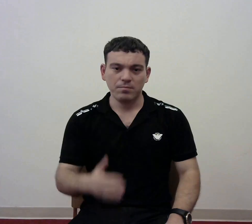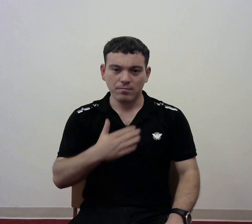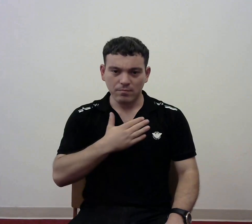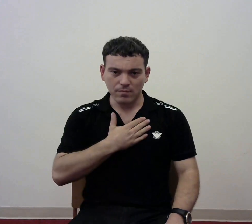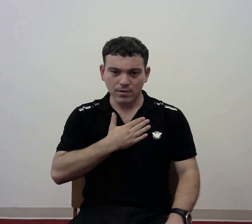mən